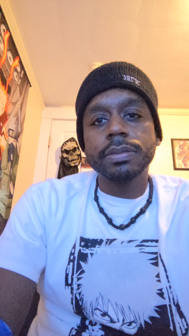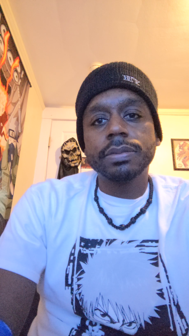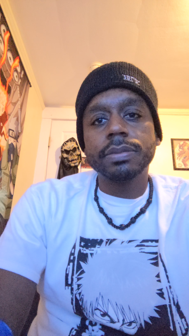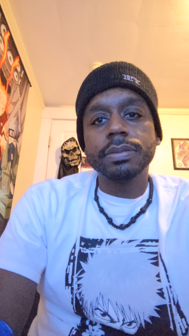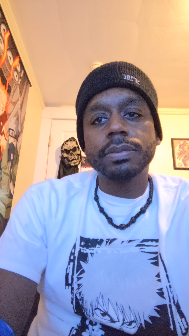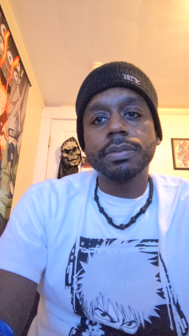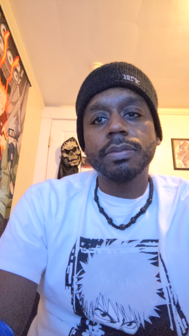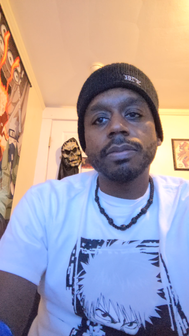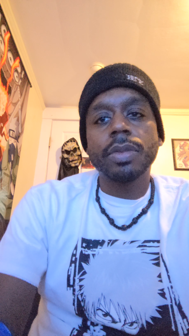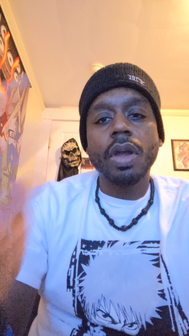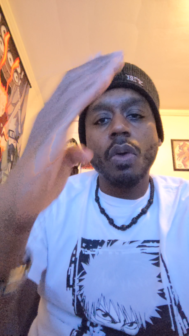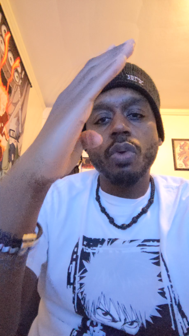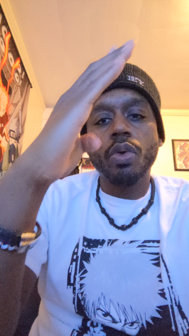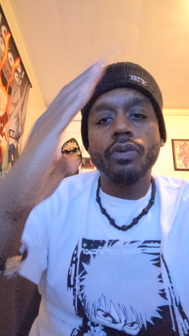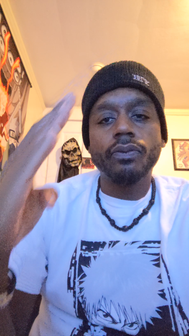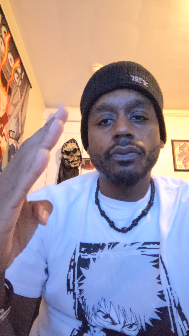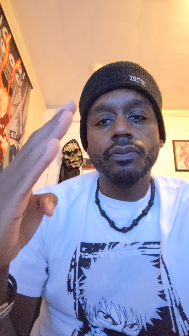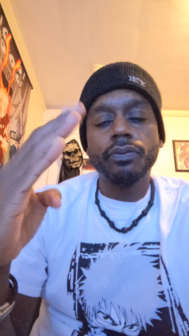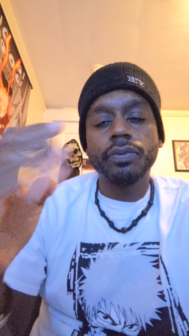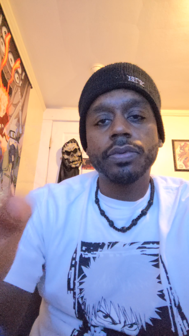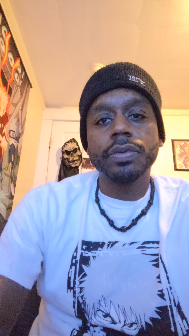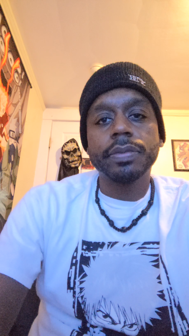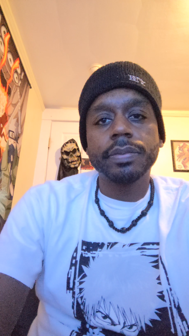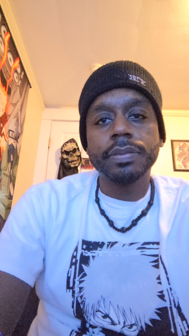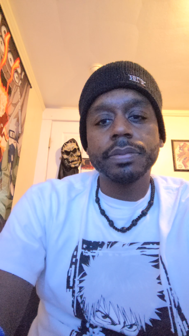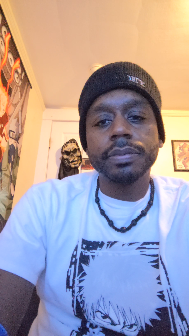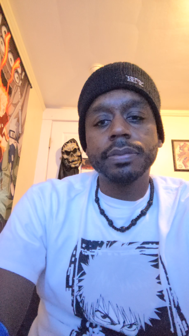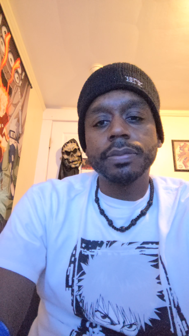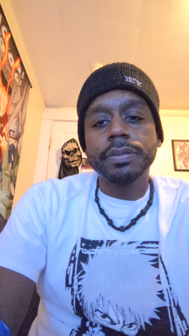roof